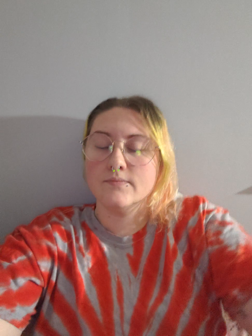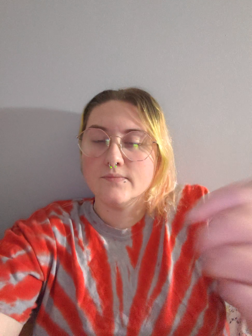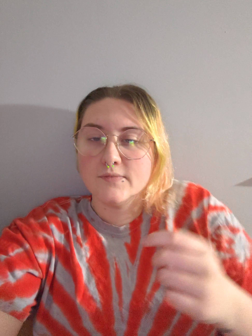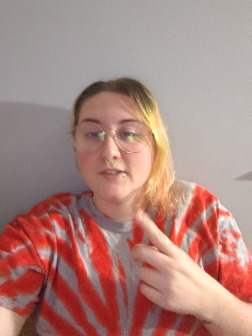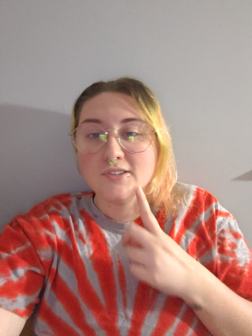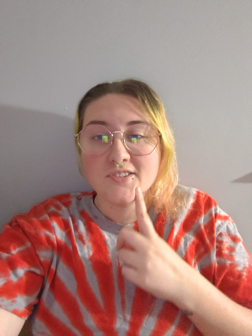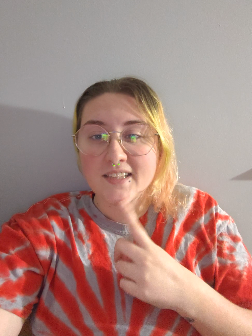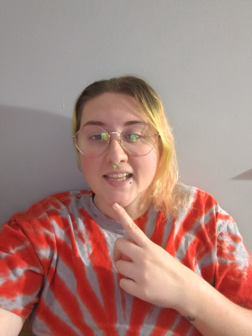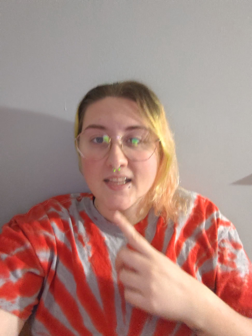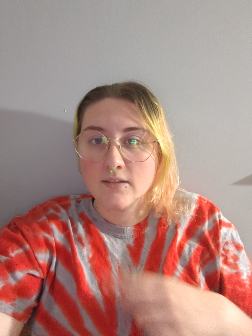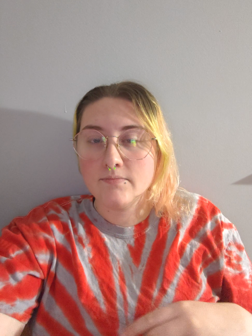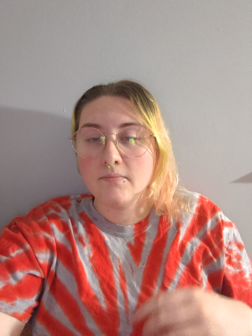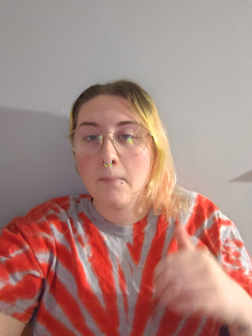chin